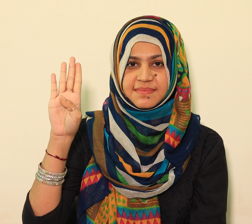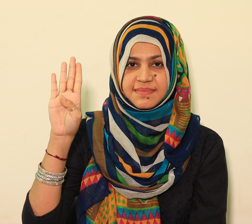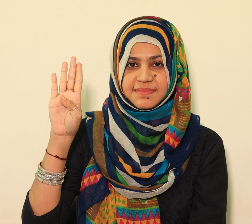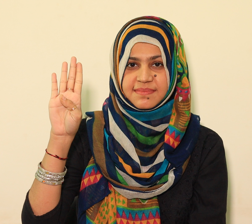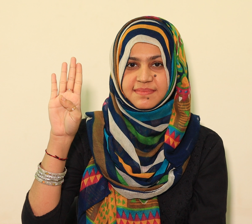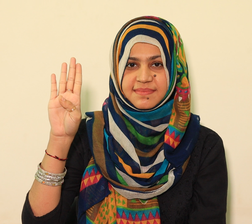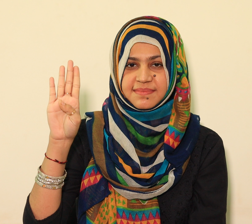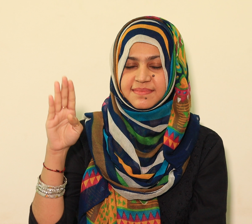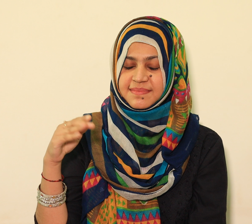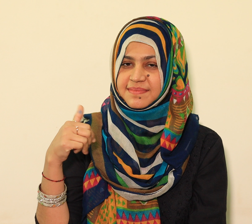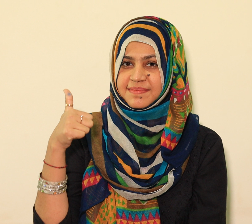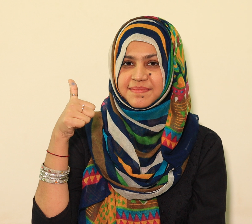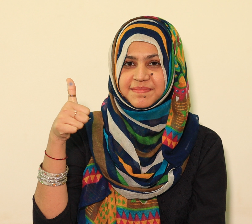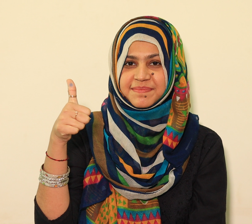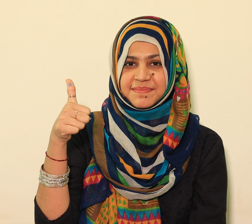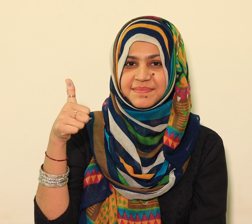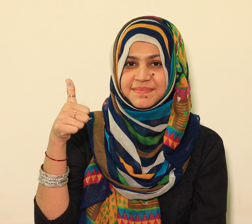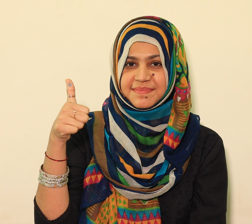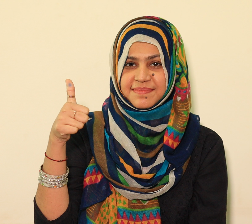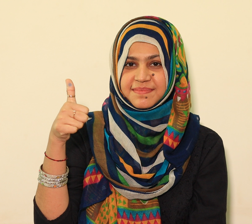best